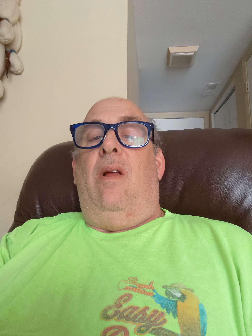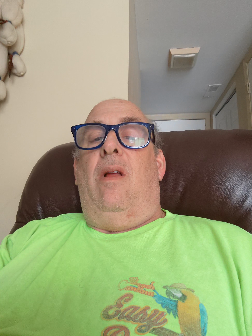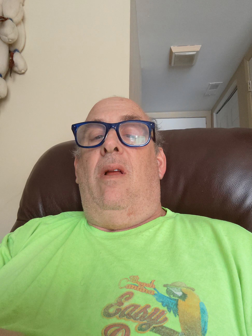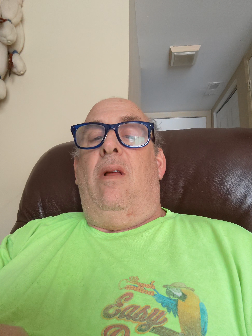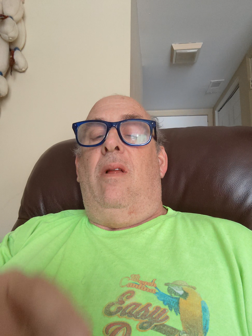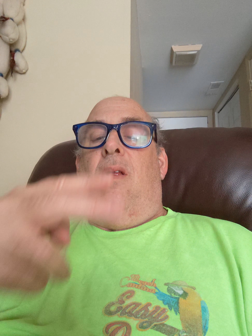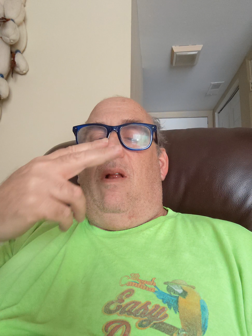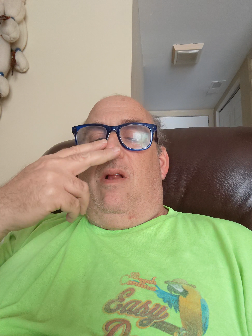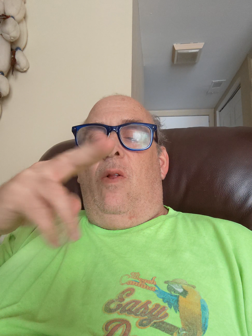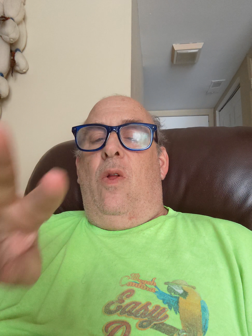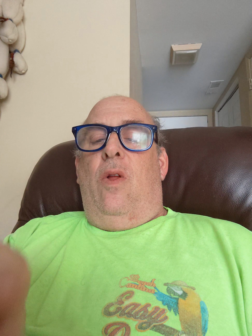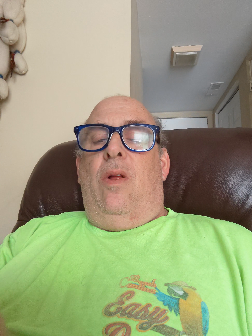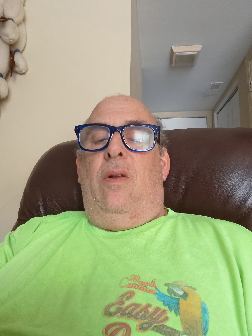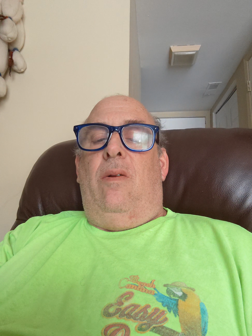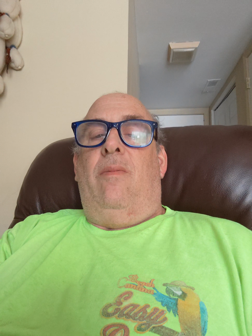look